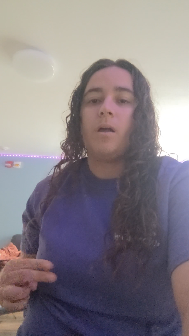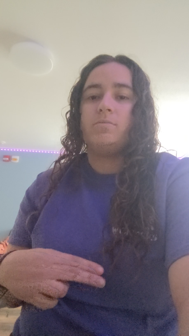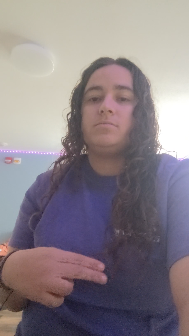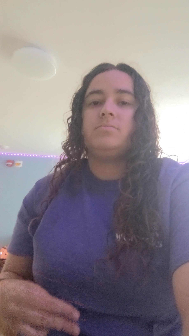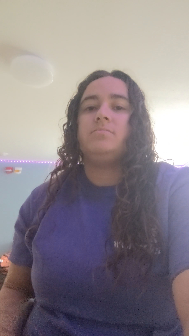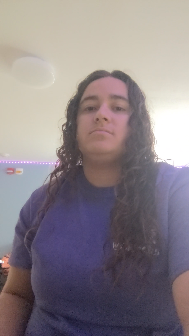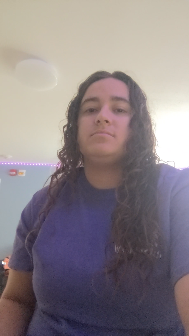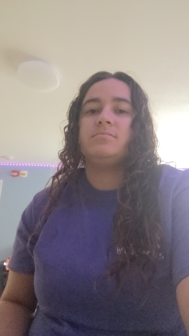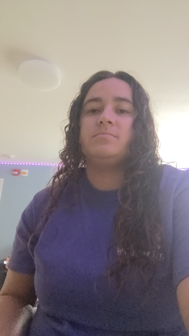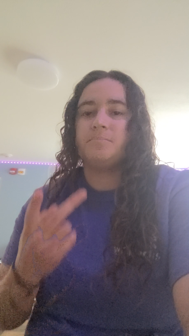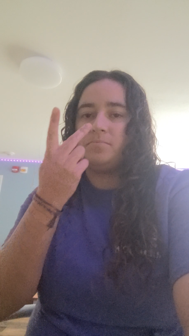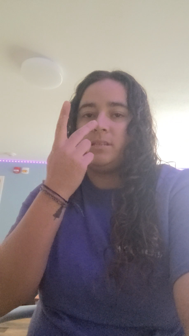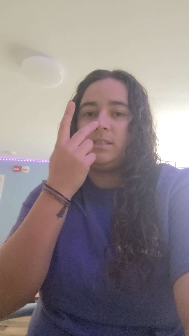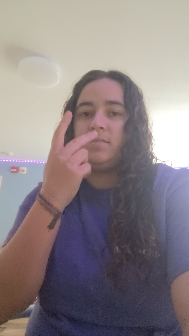penis